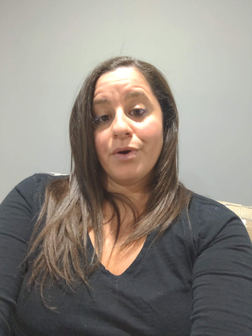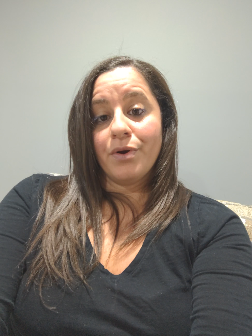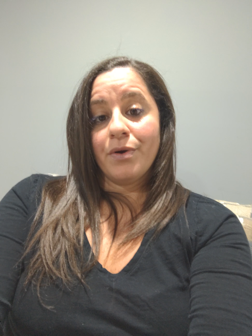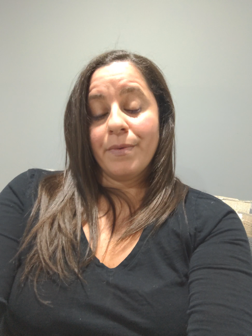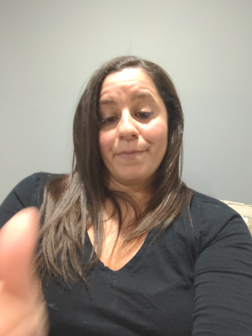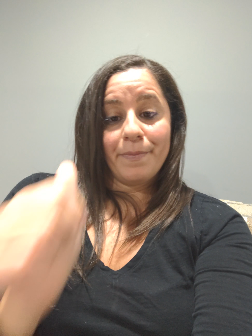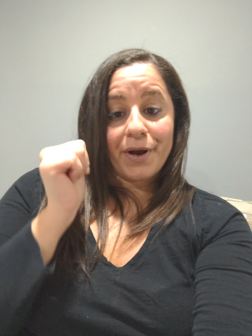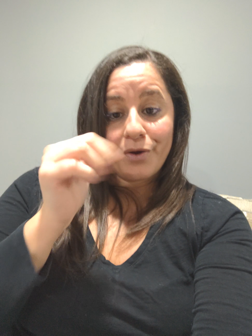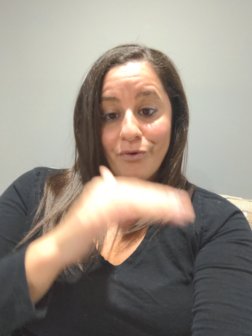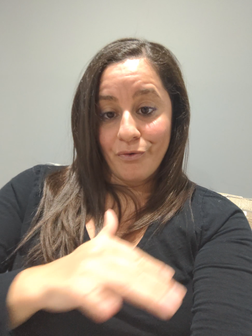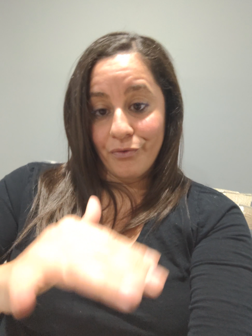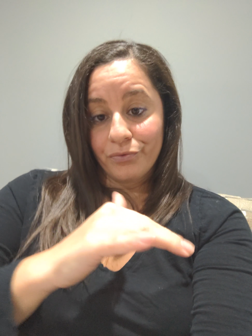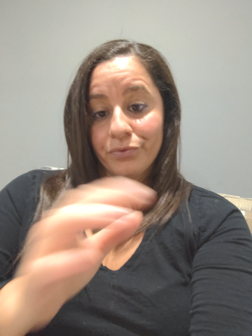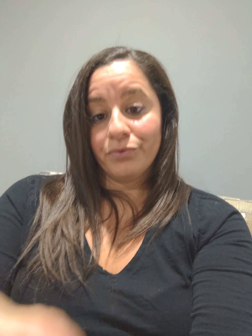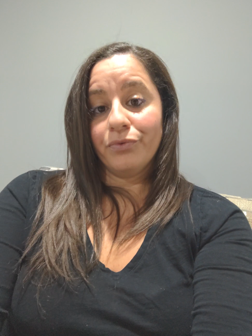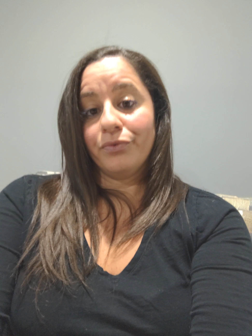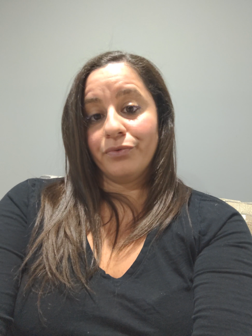backyard